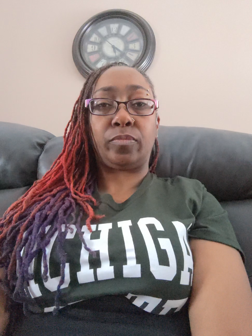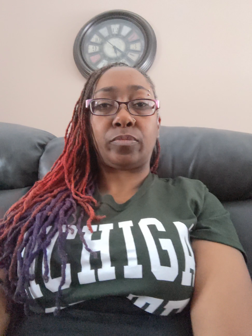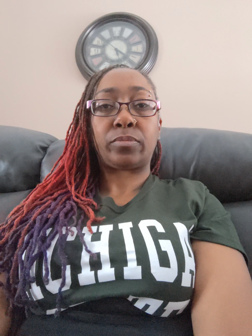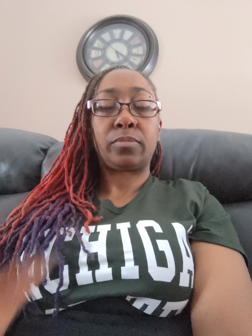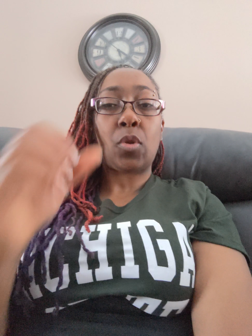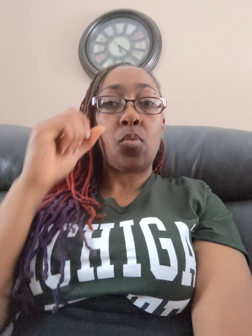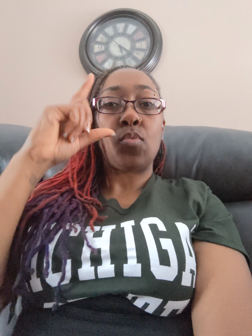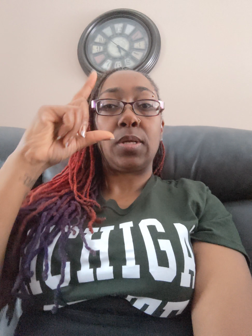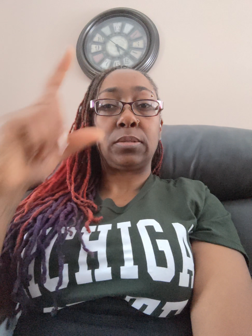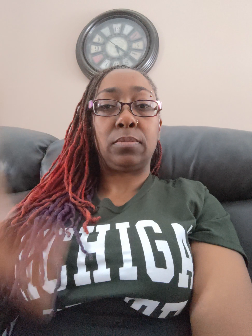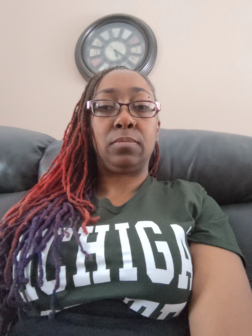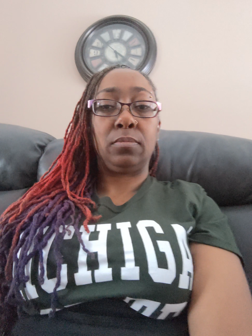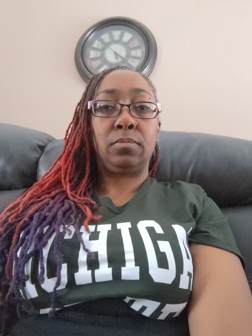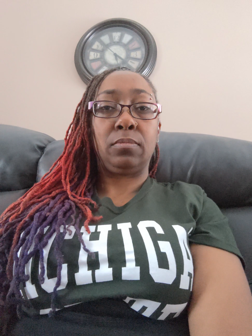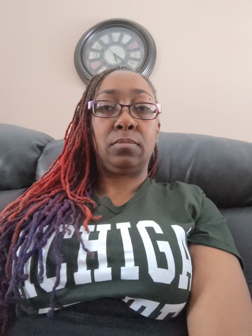wake